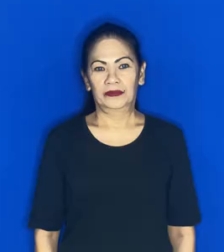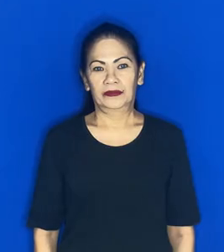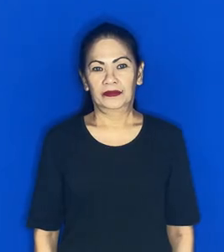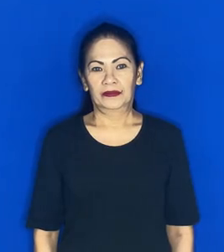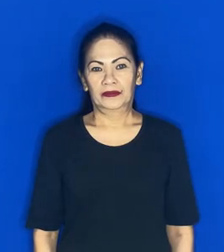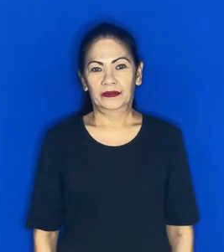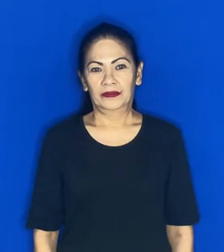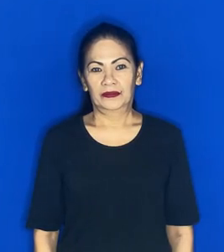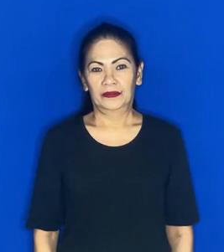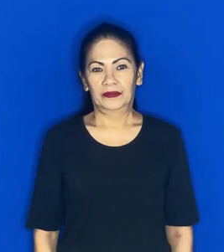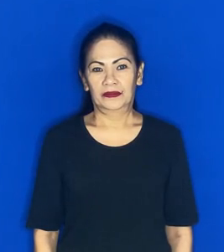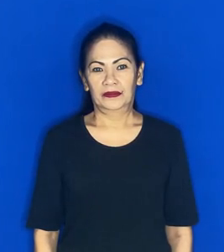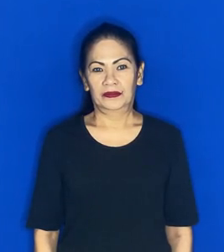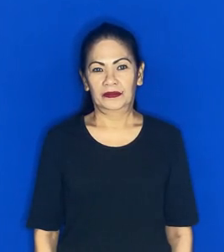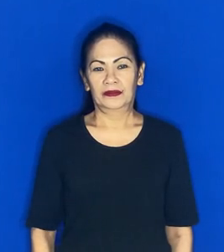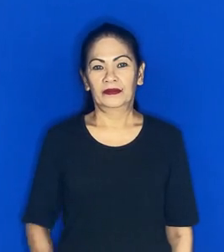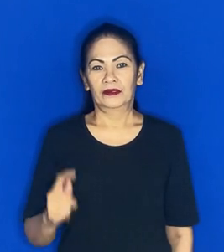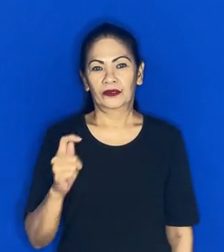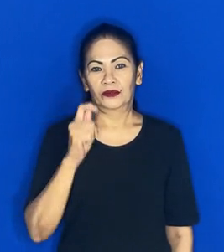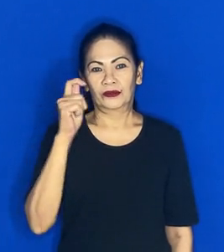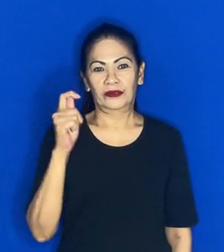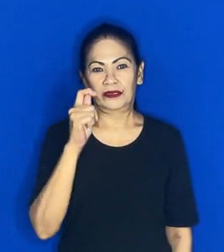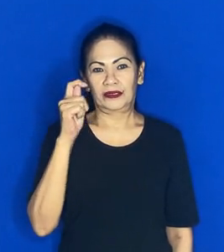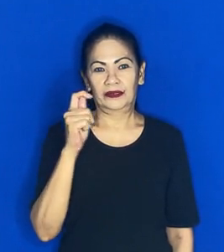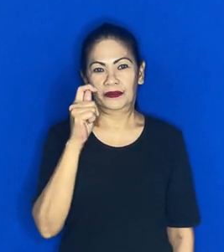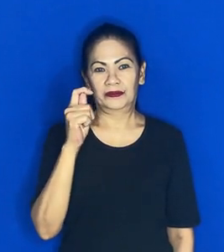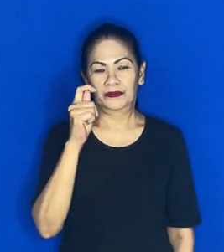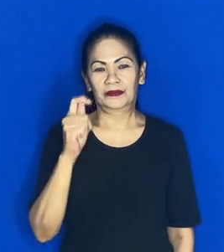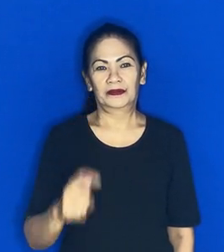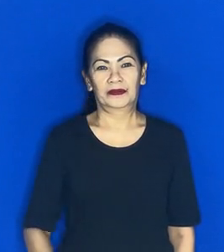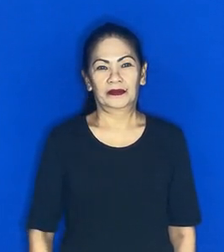tuesday